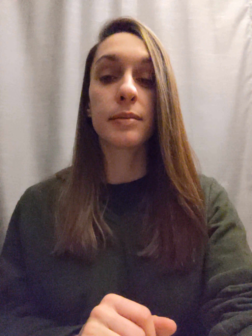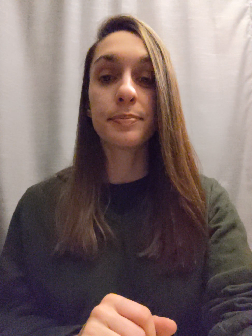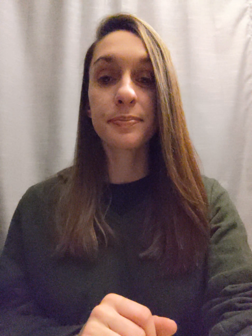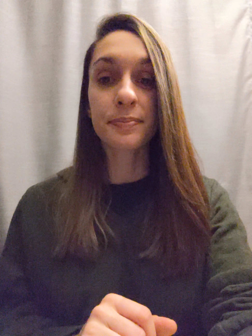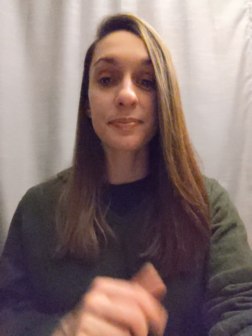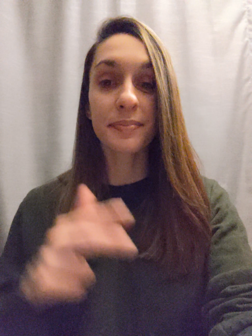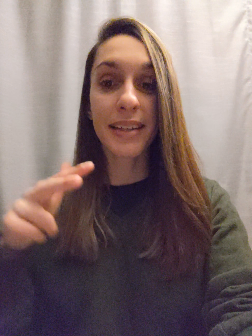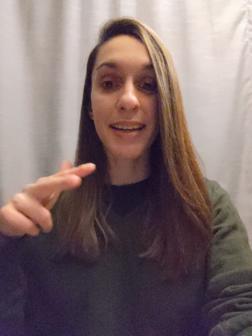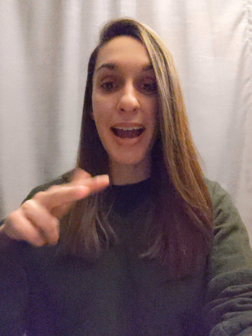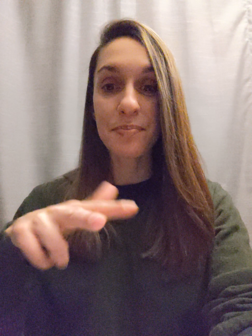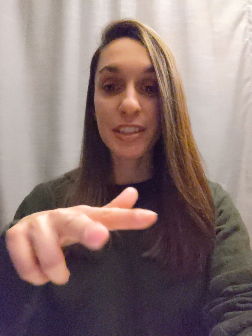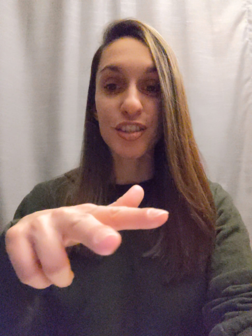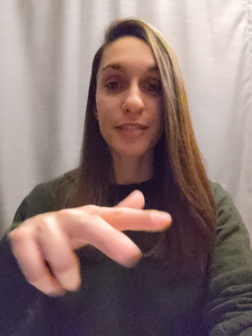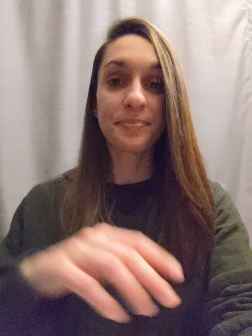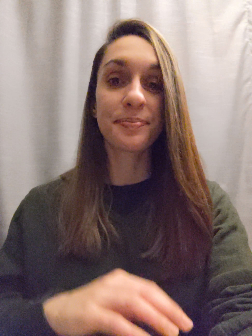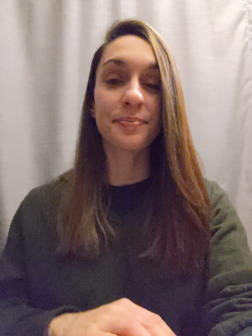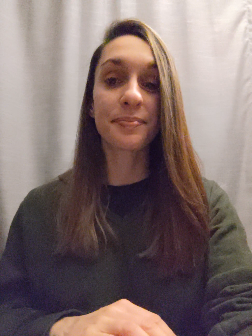helicopter